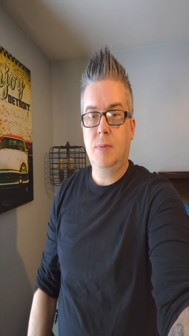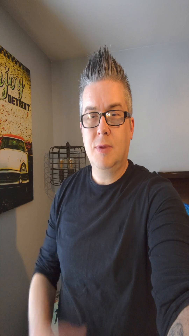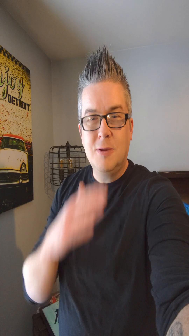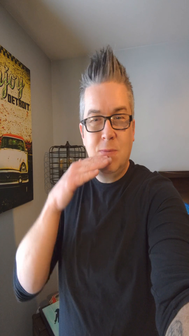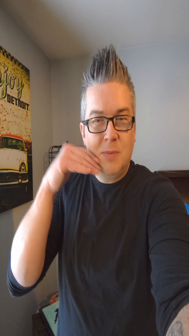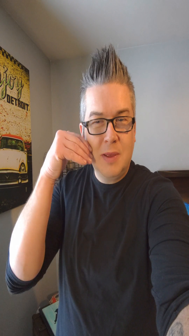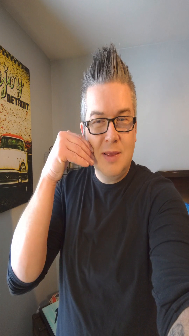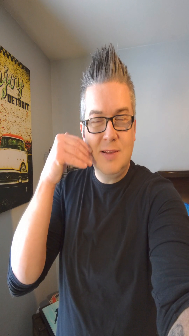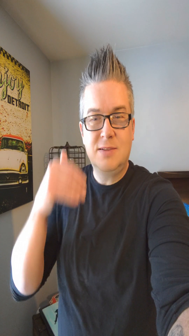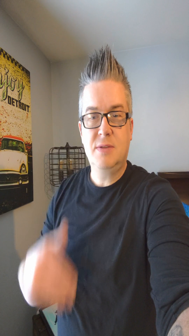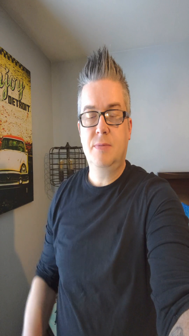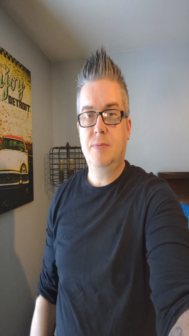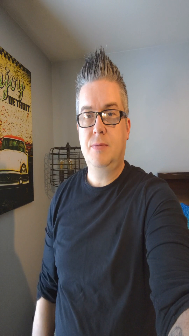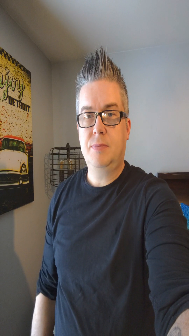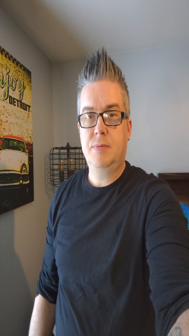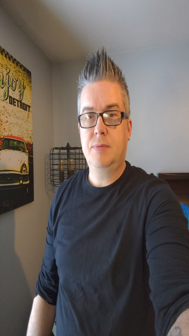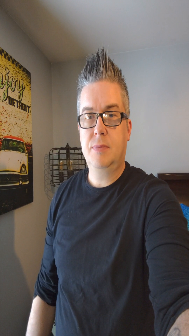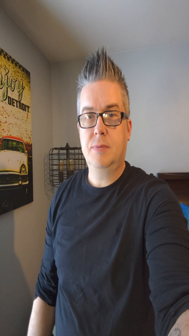smile